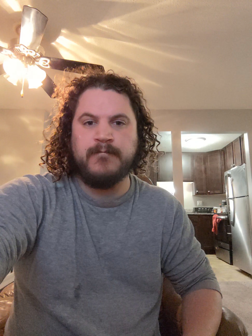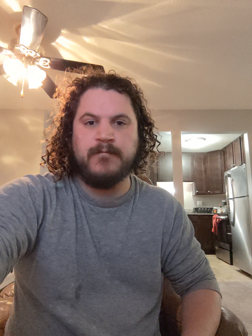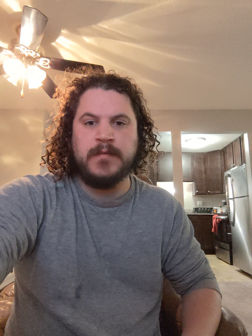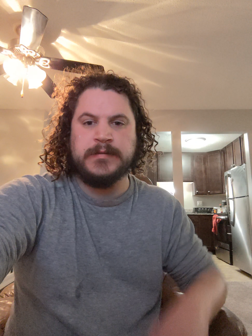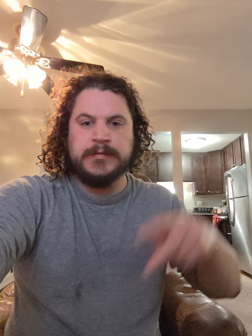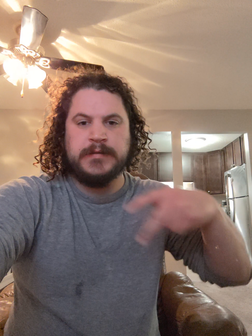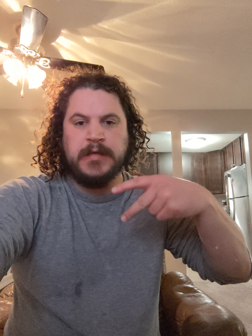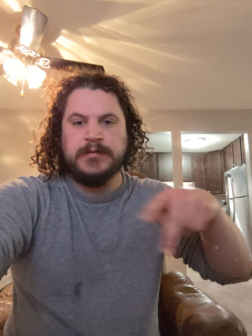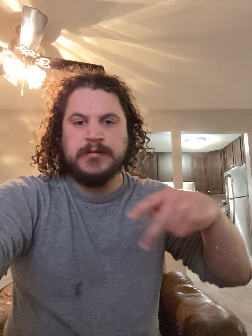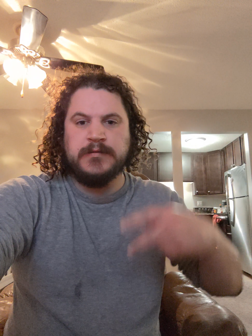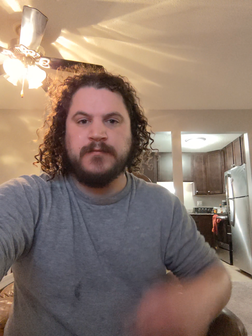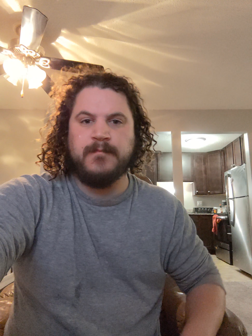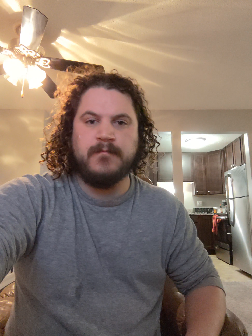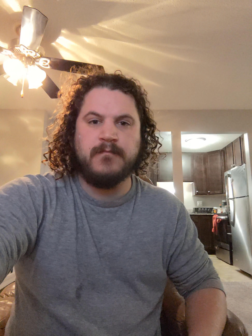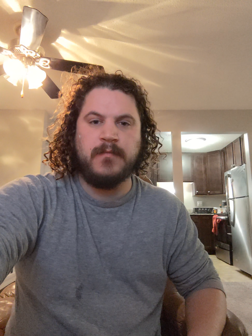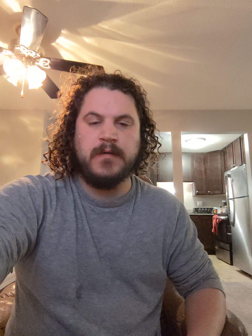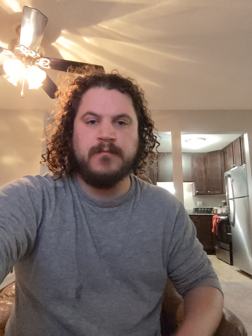dance